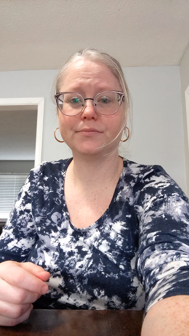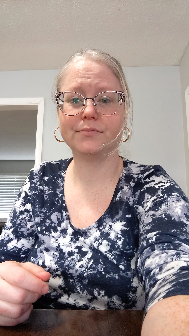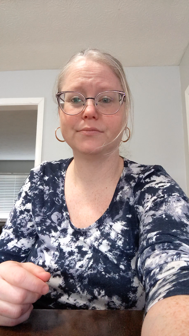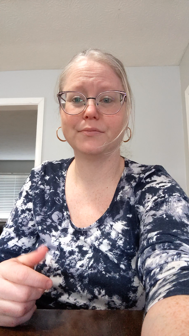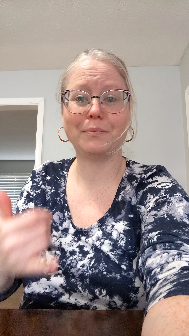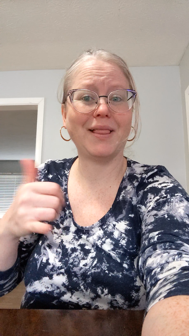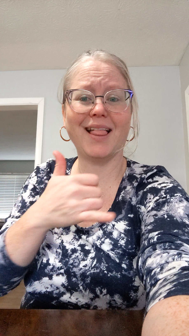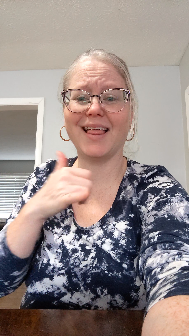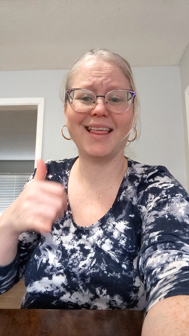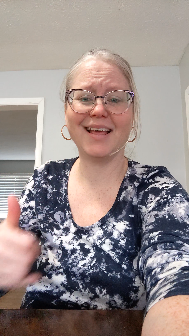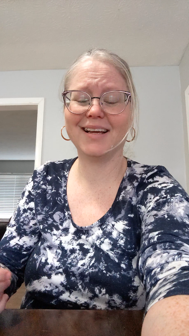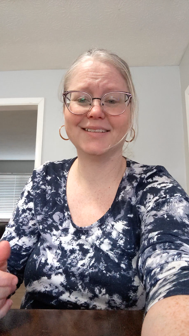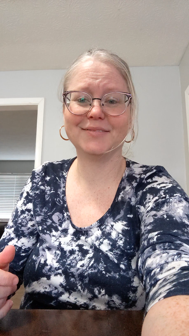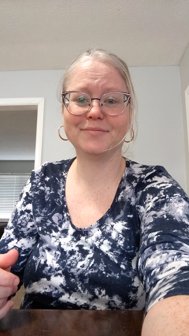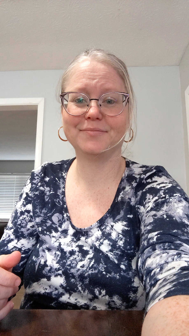play